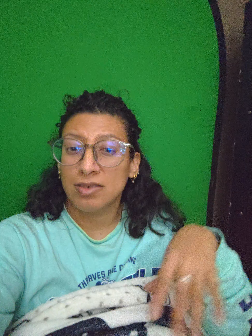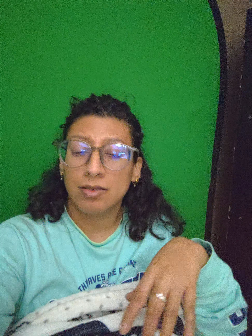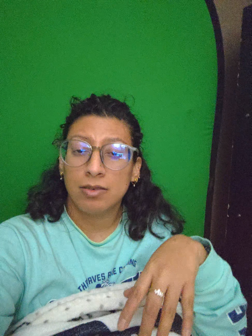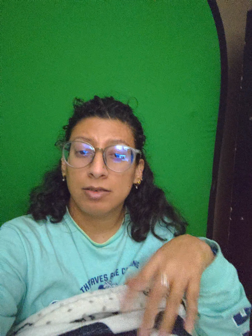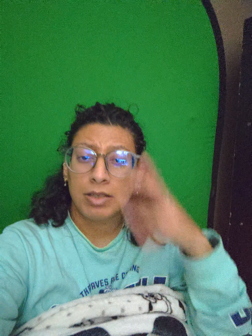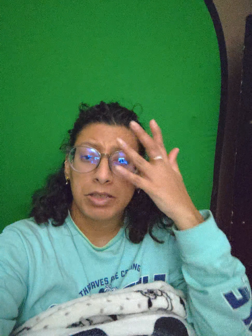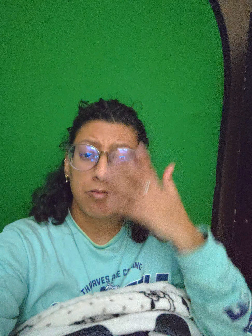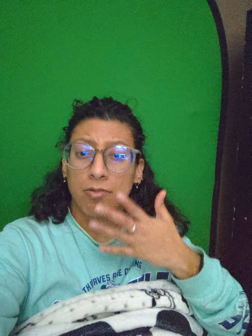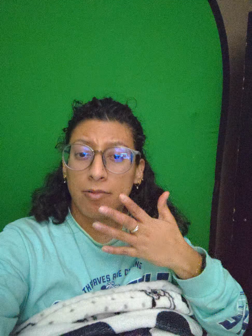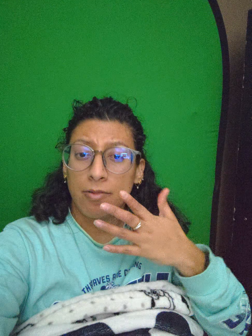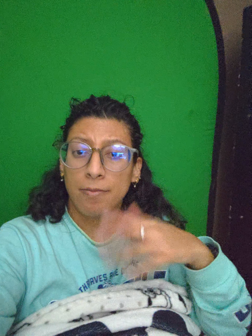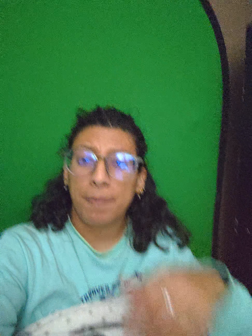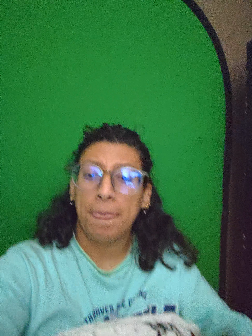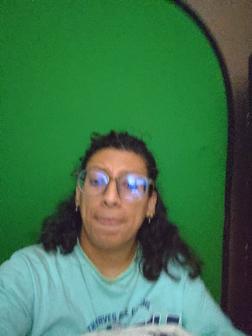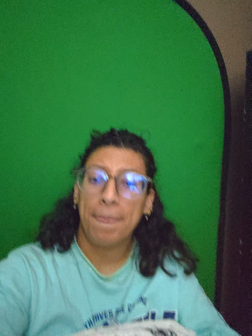sad